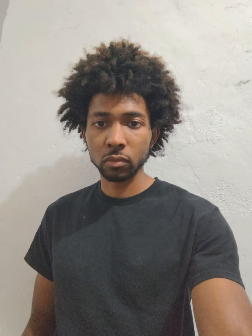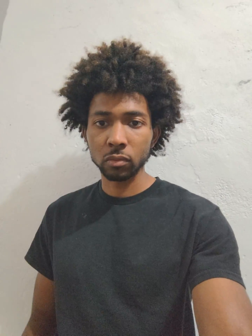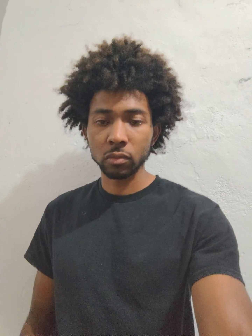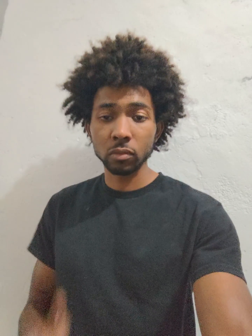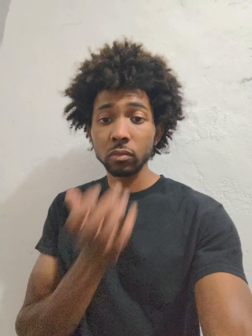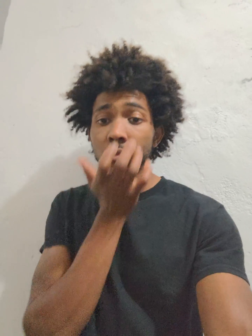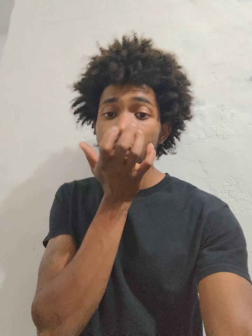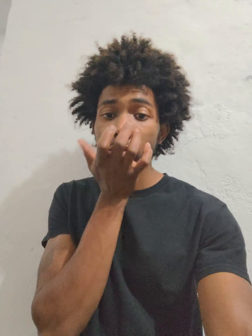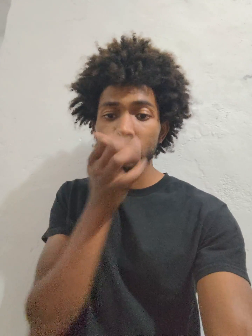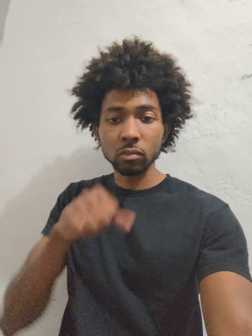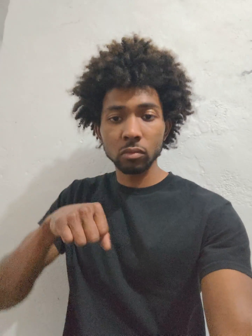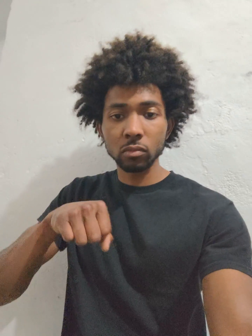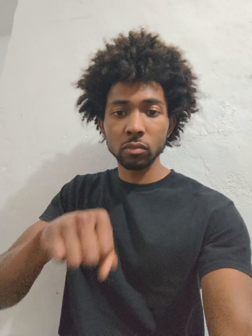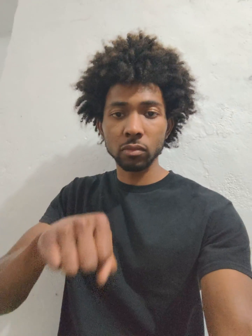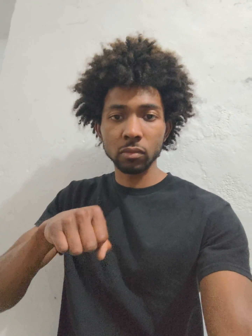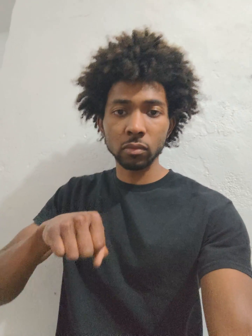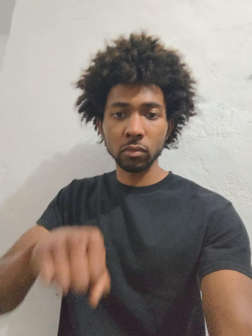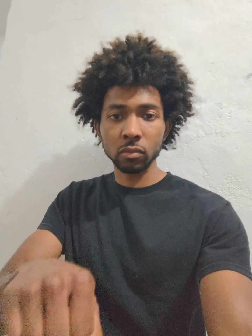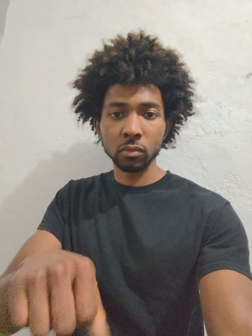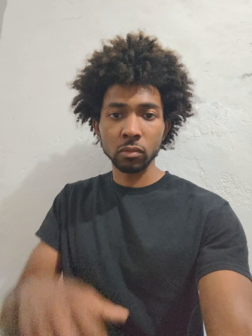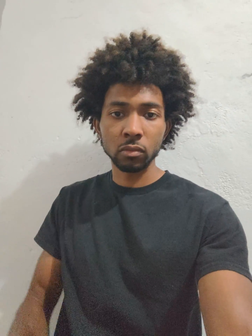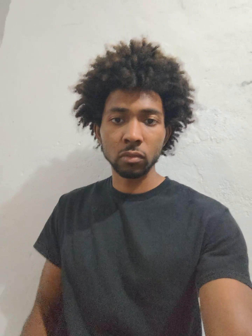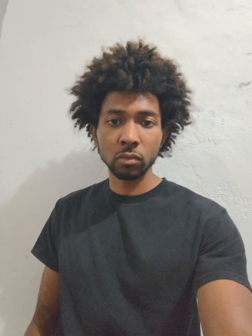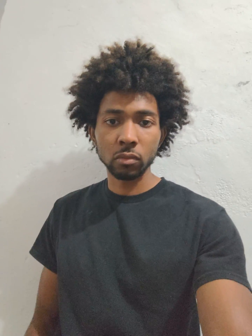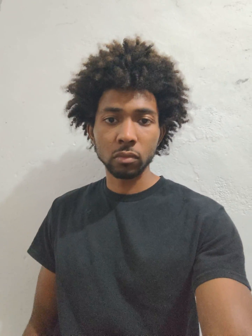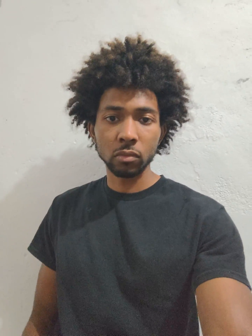lawn mower